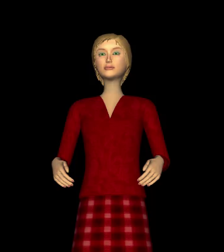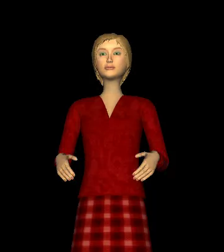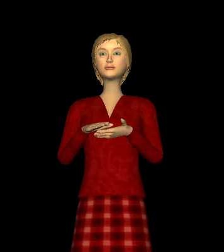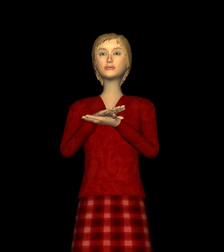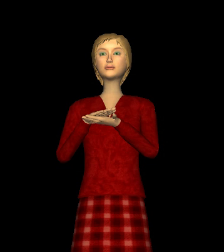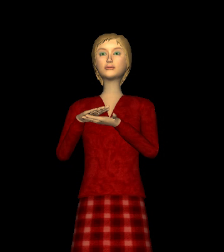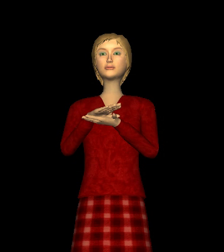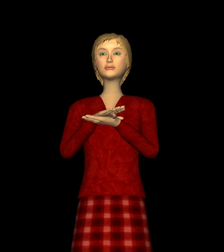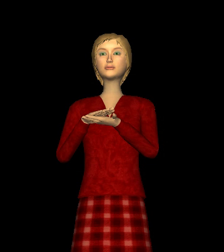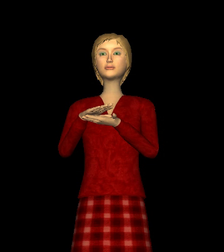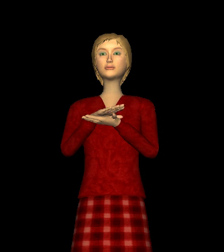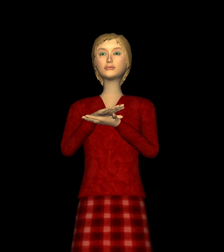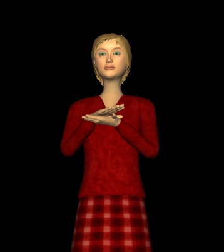يغفر